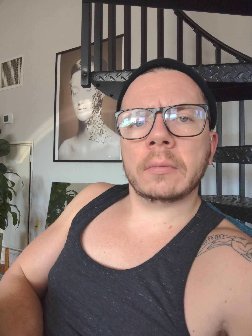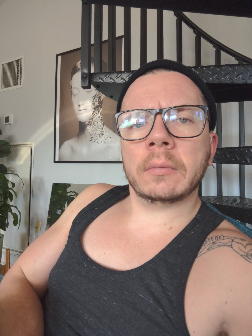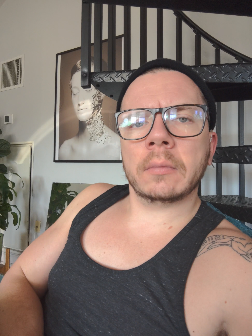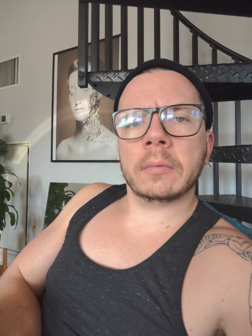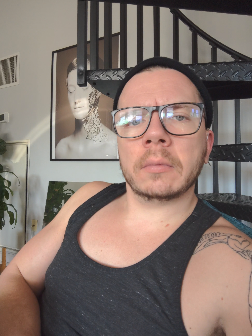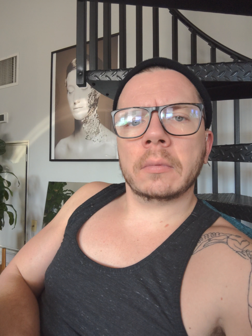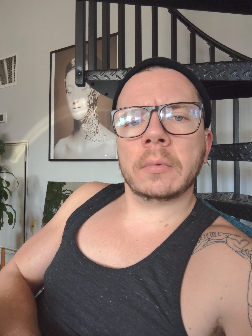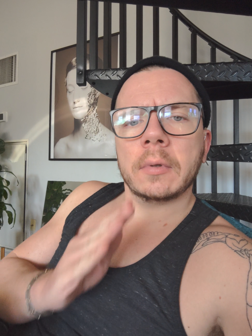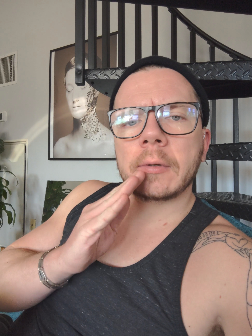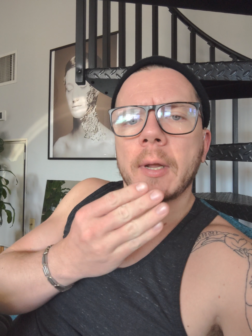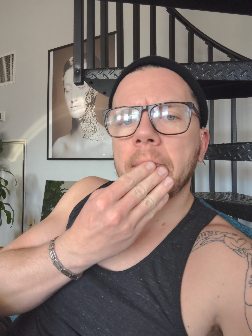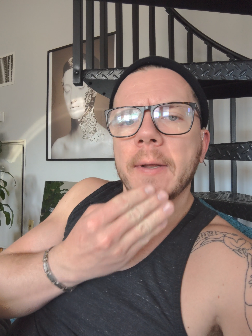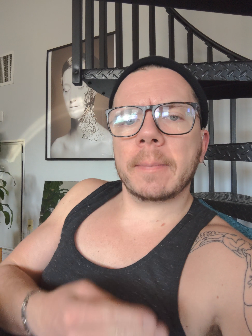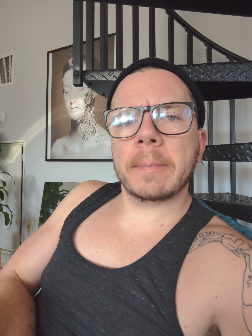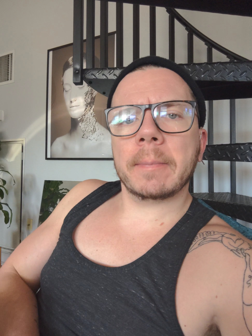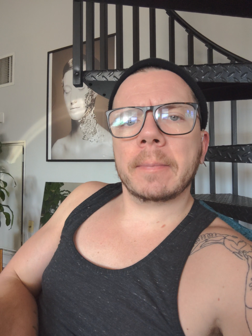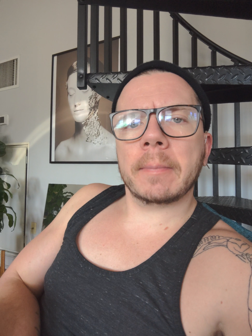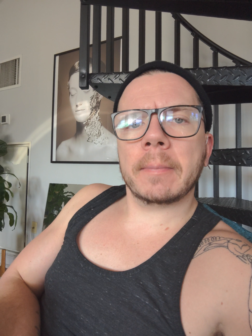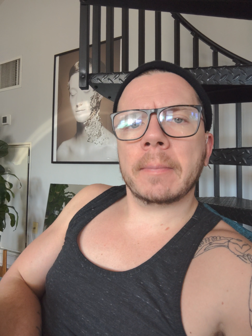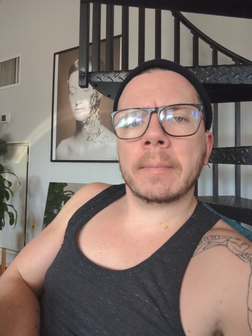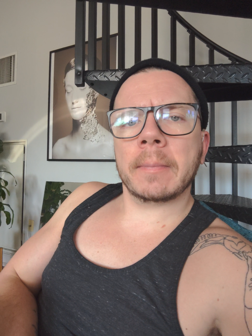napkin